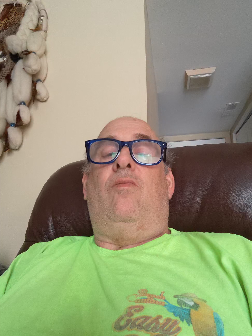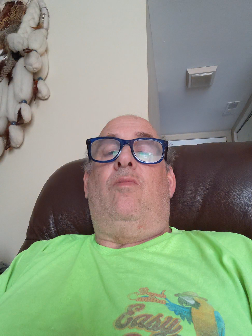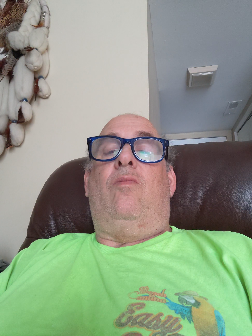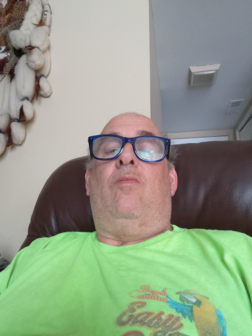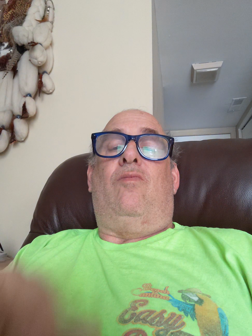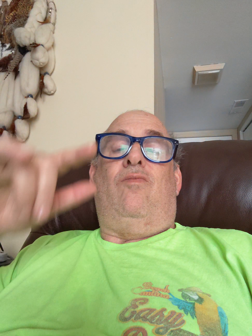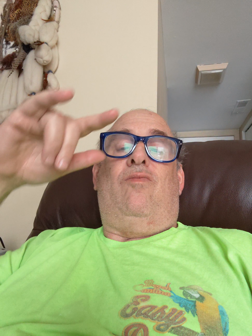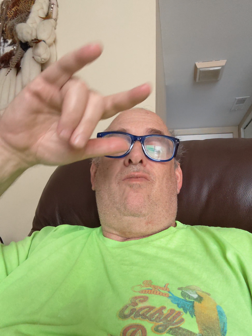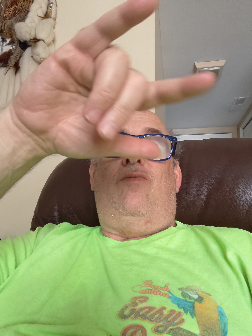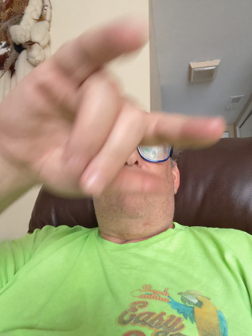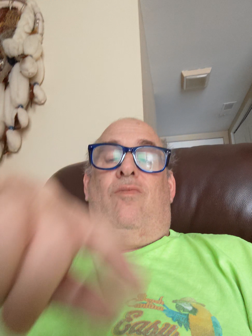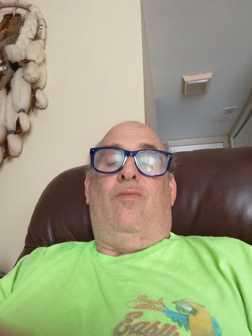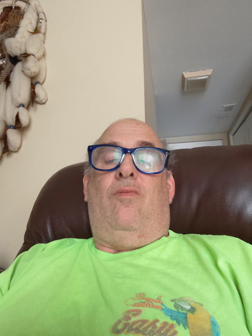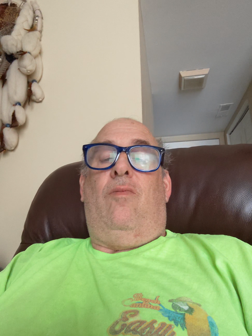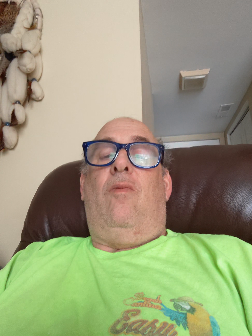airplane